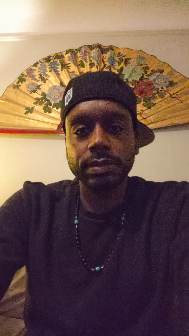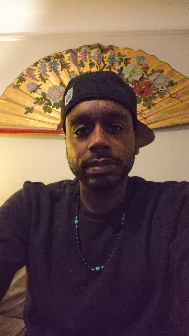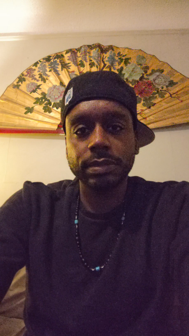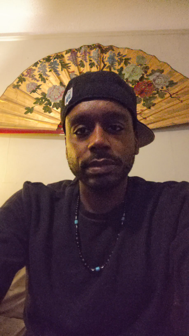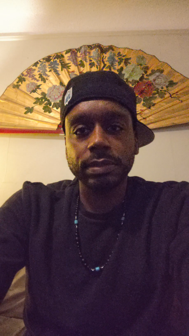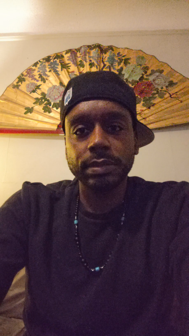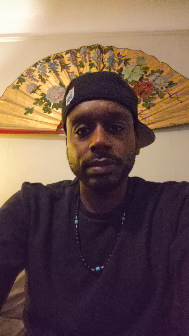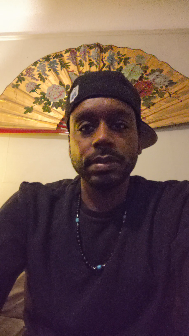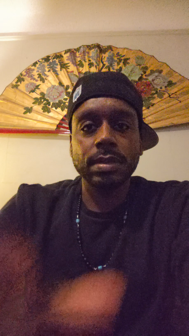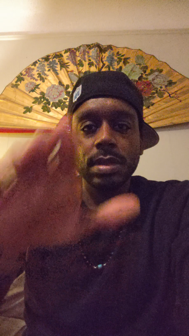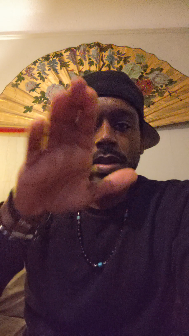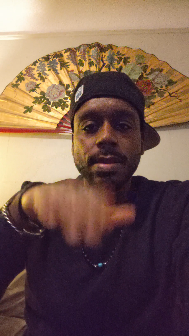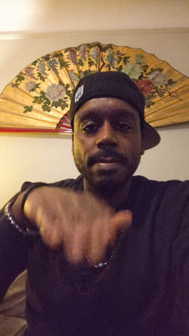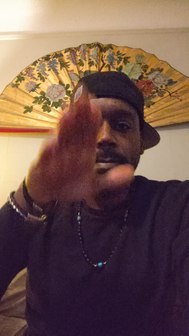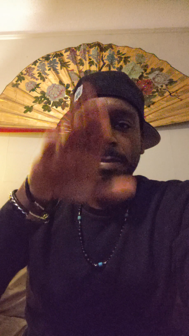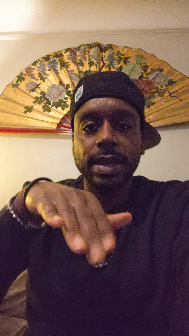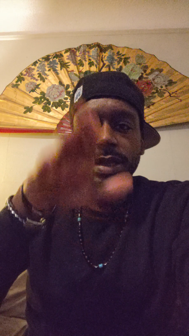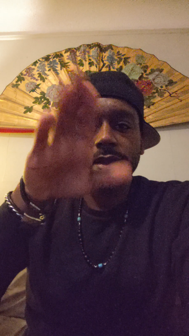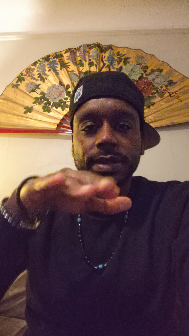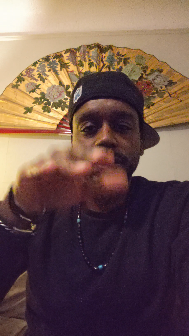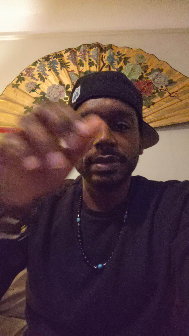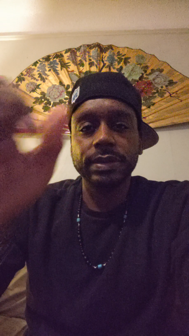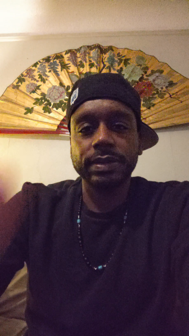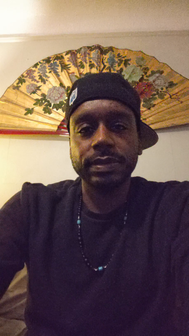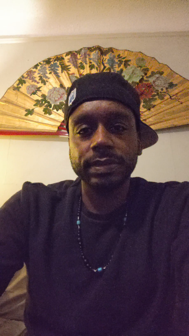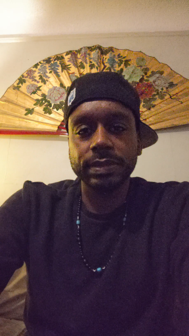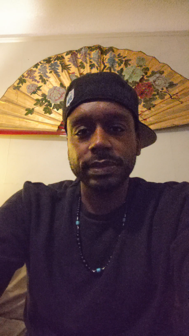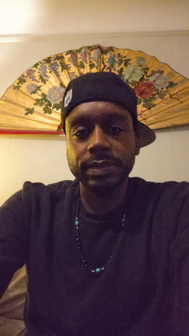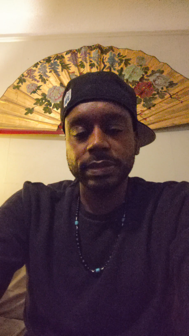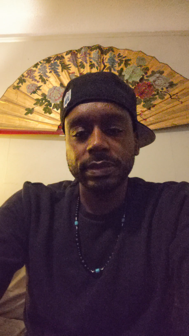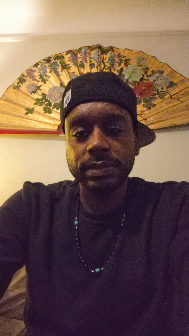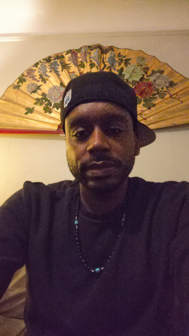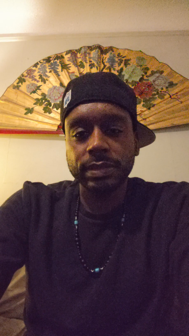paint